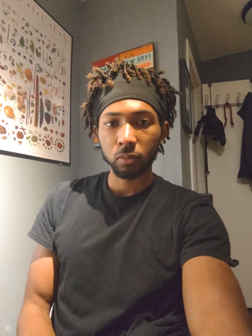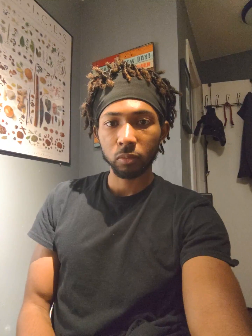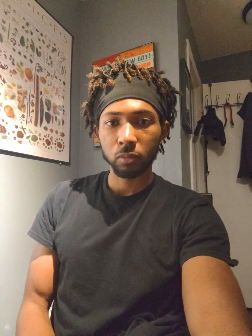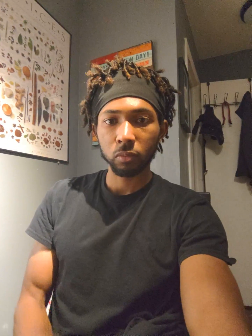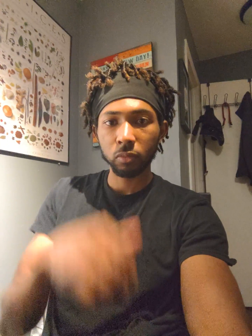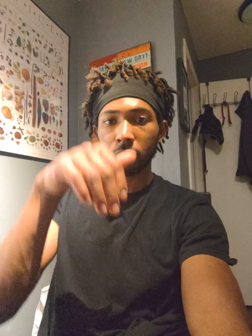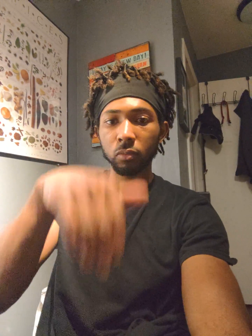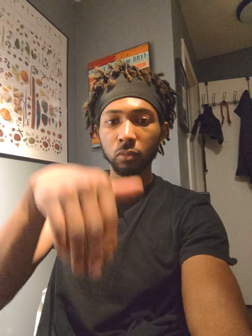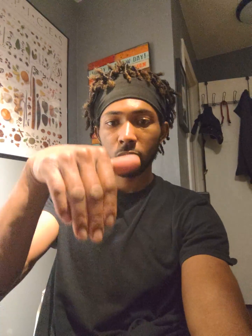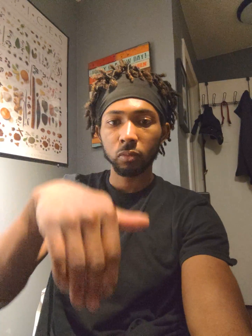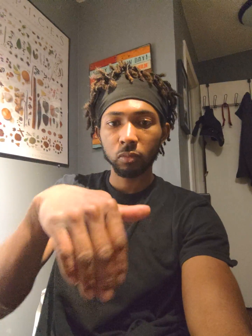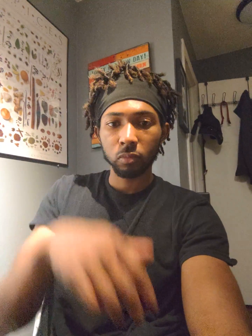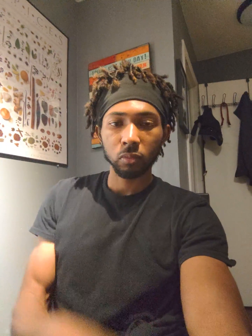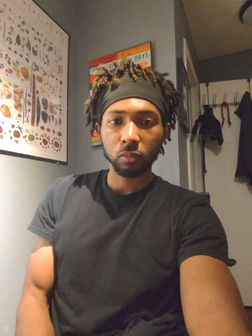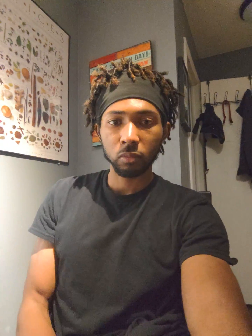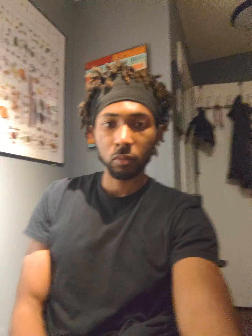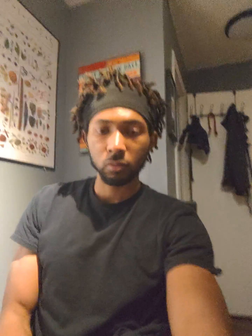night night